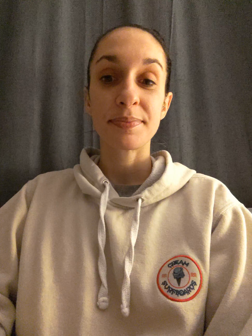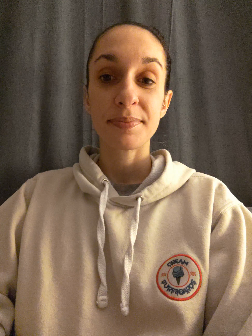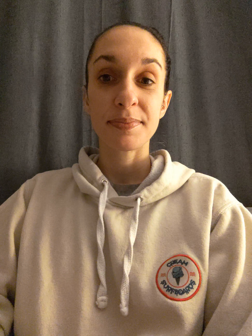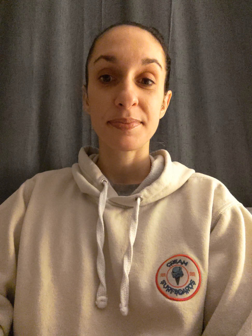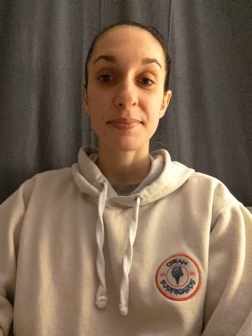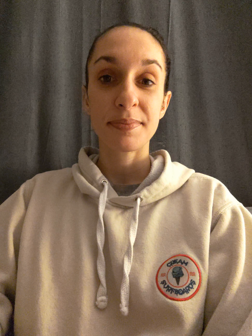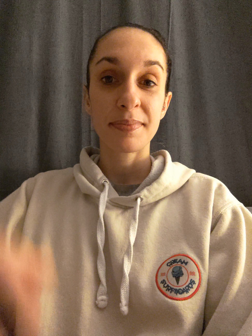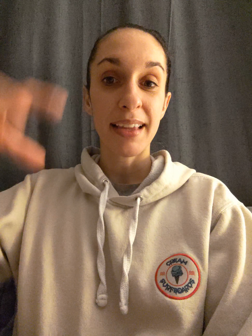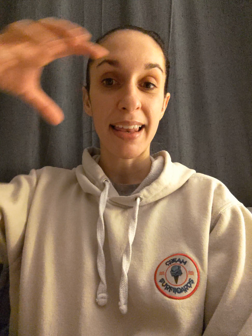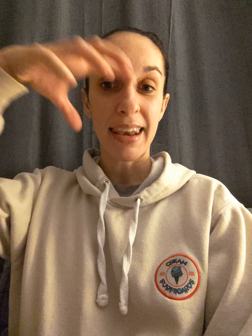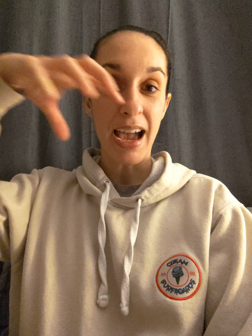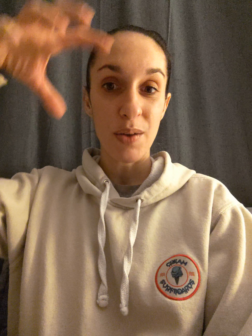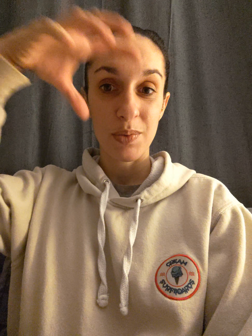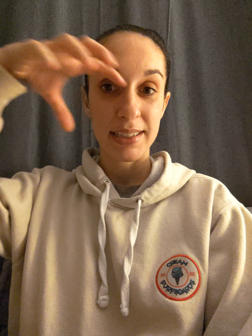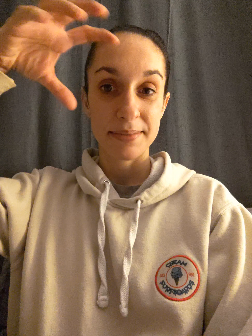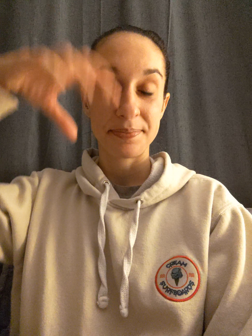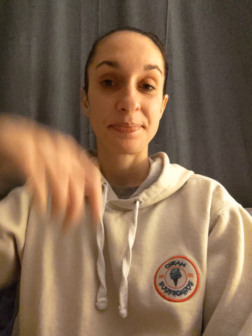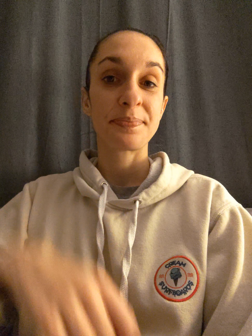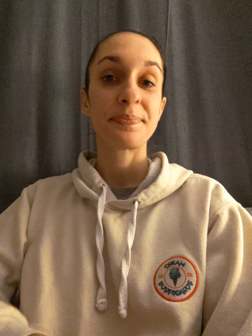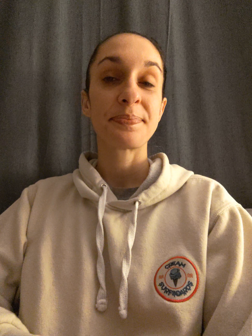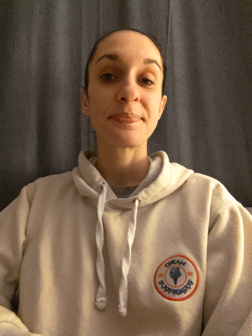cloud